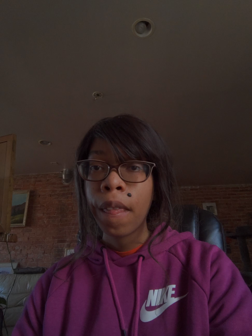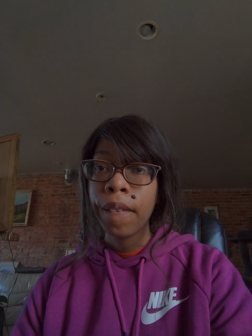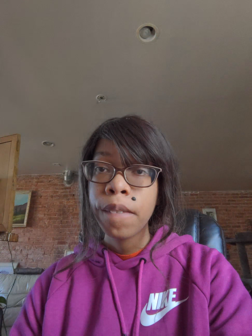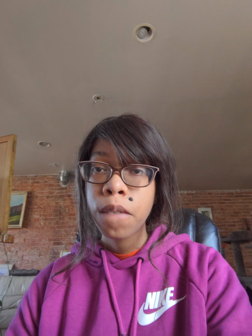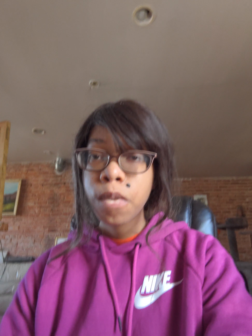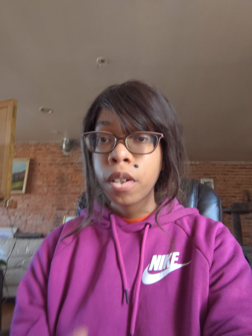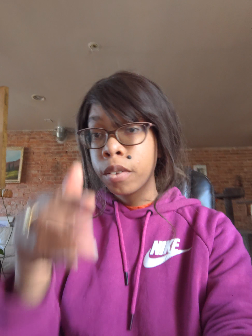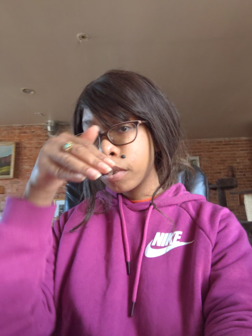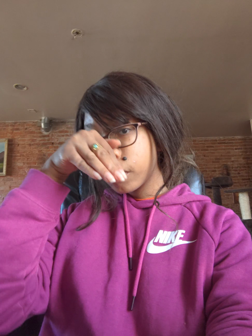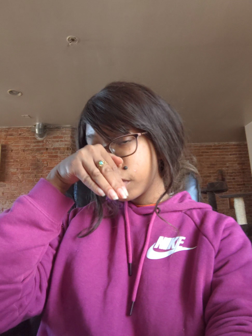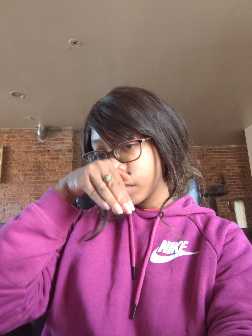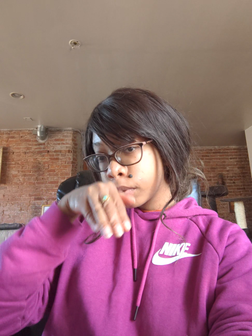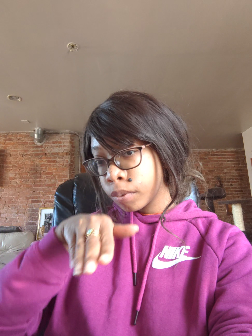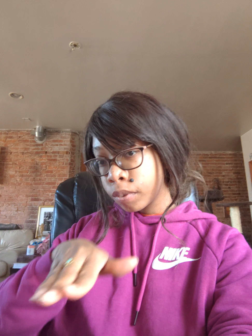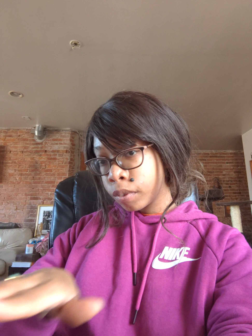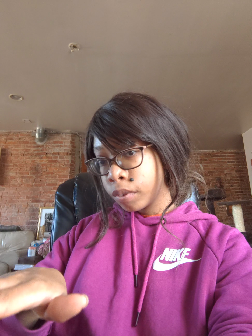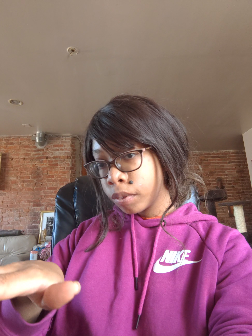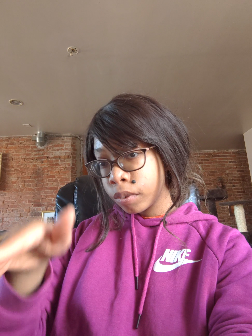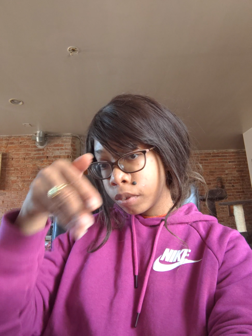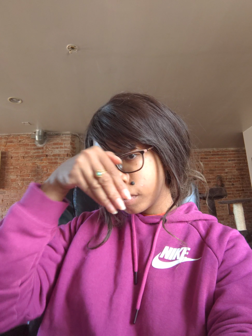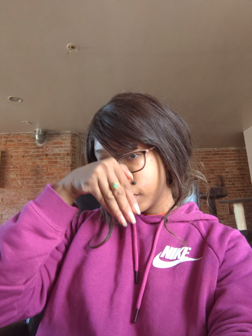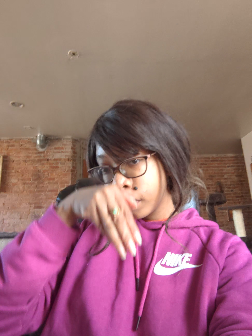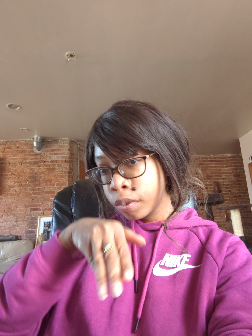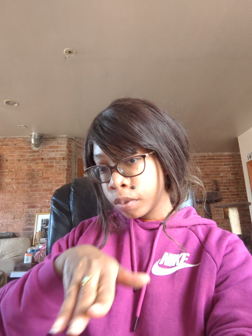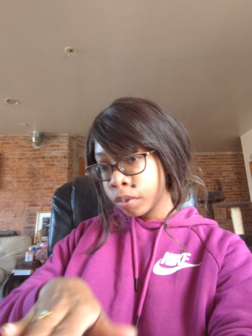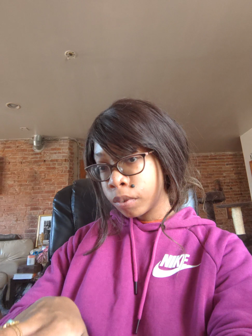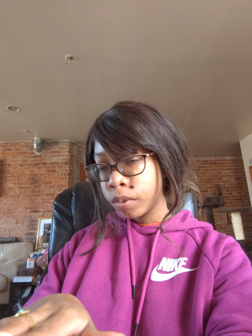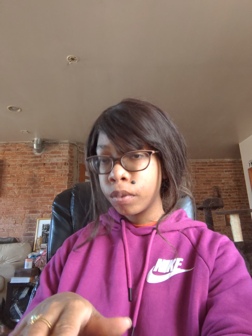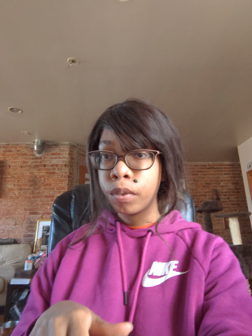elephant